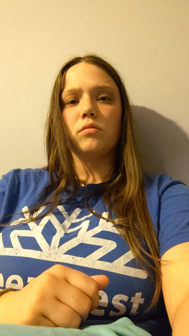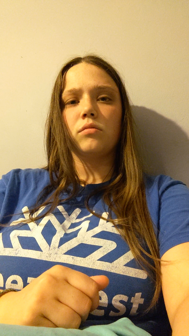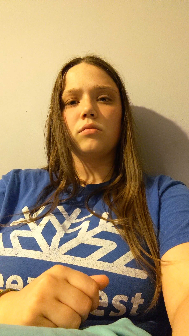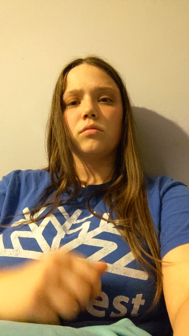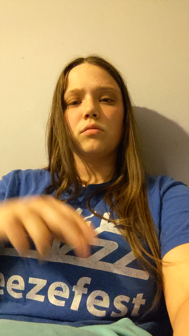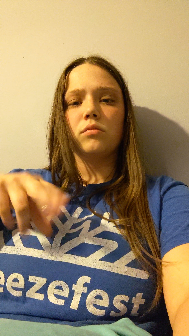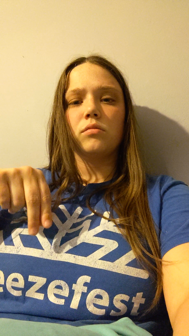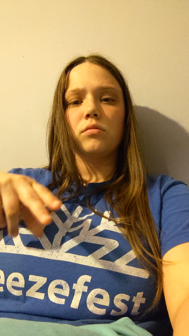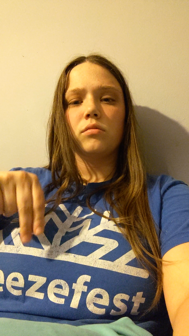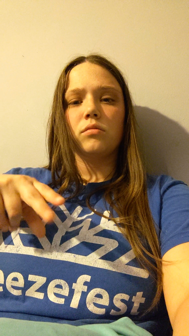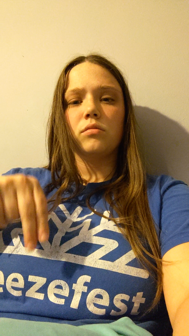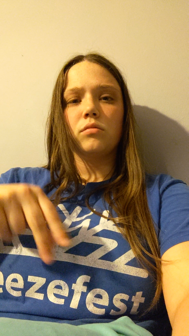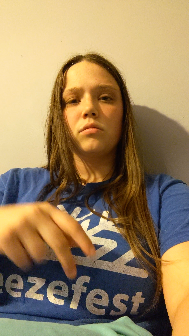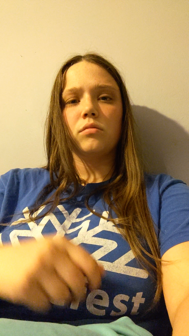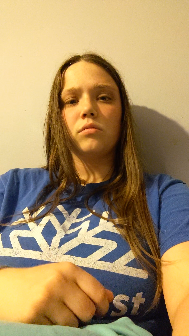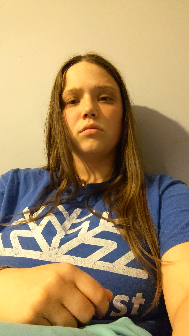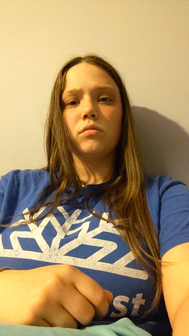diaper